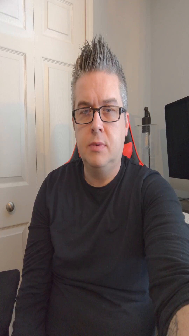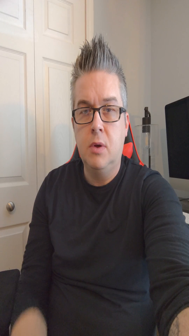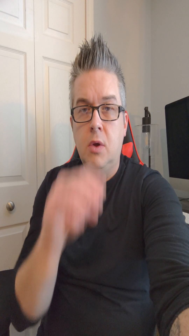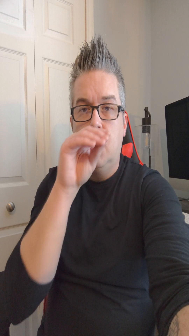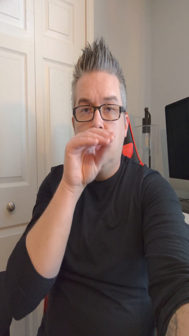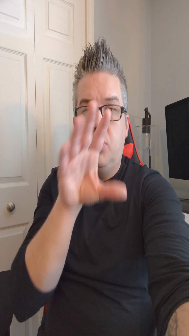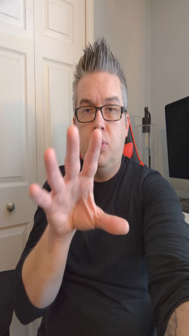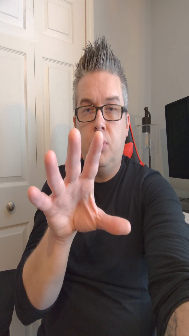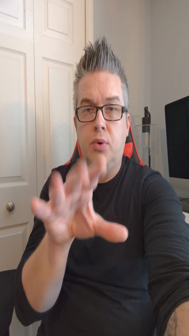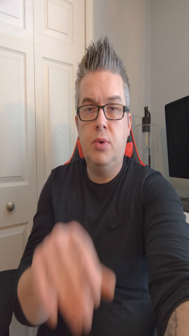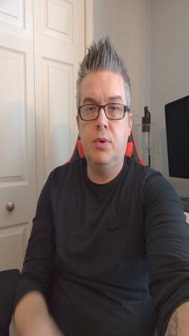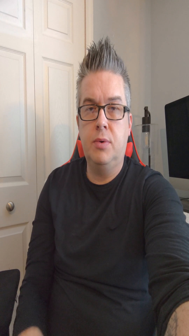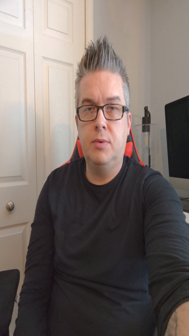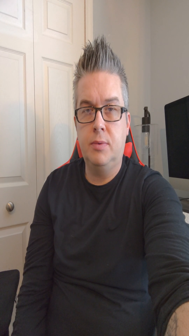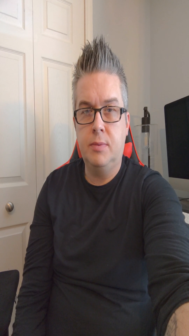blow